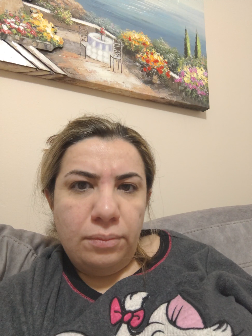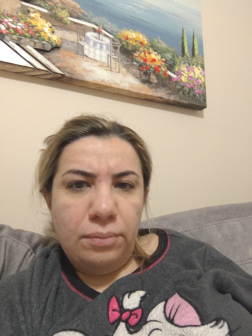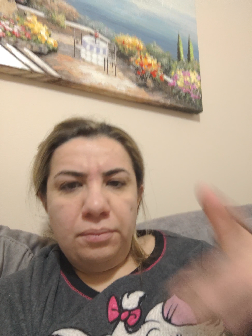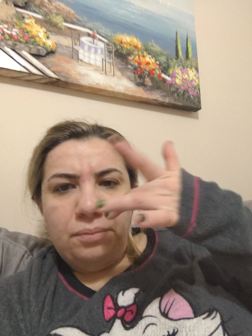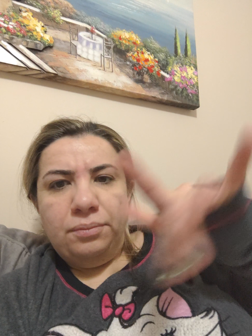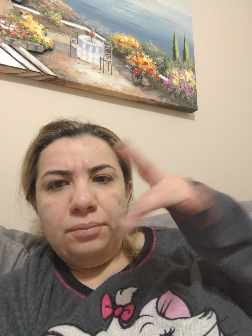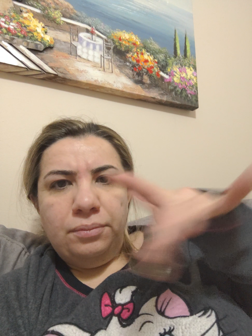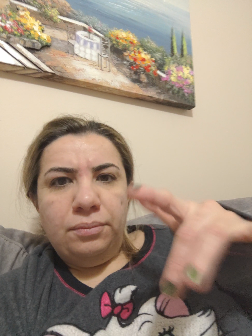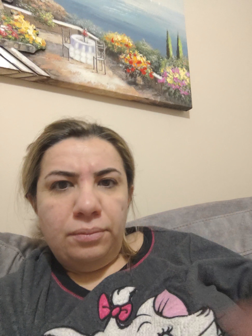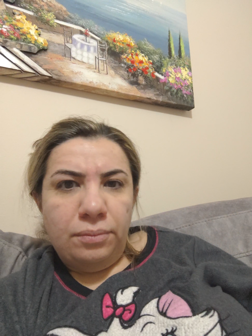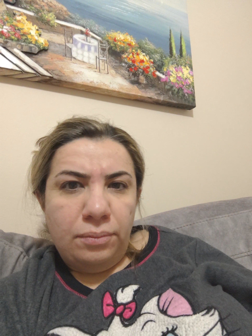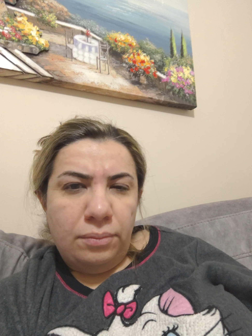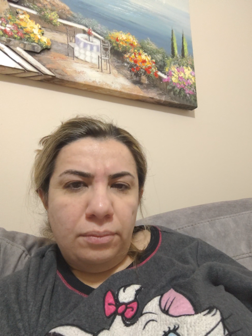empty